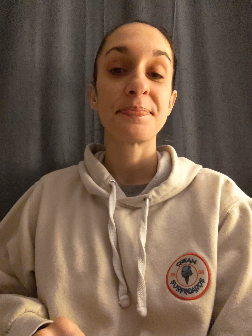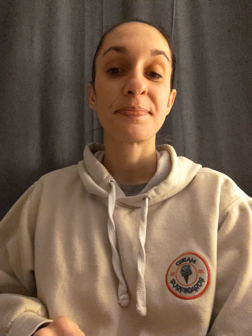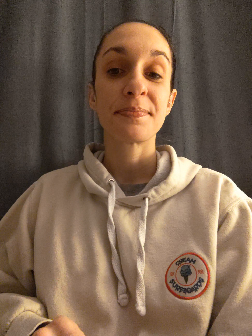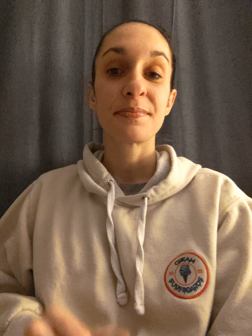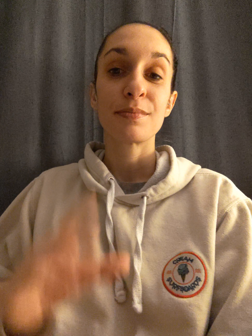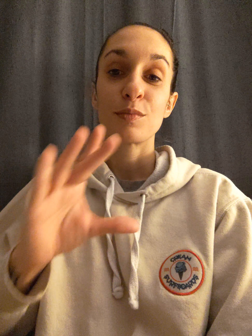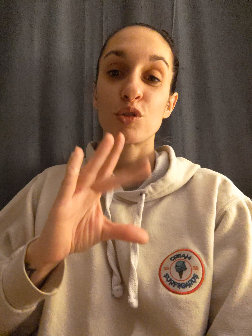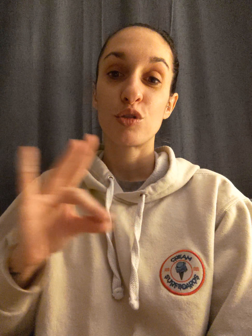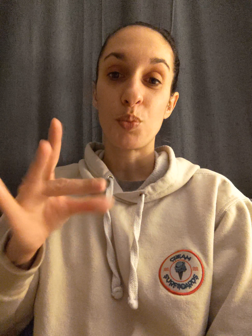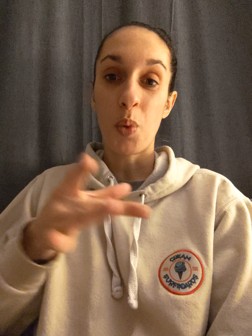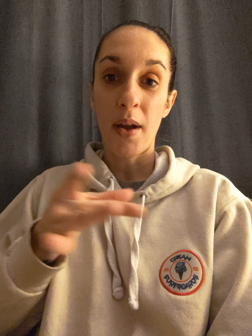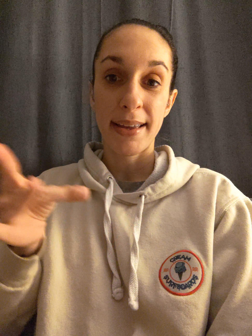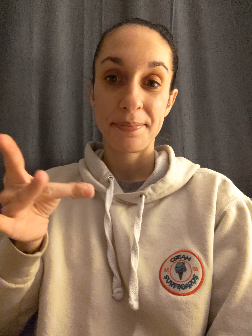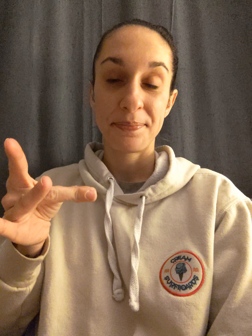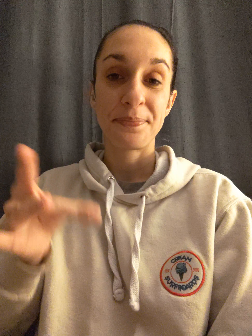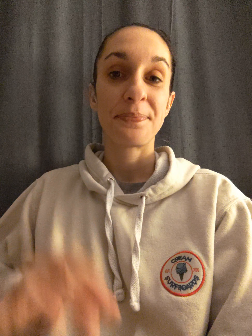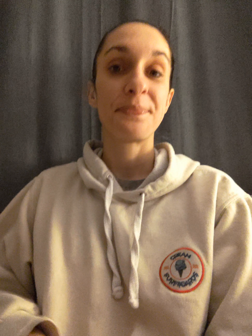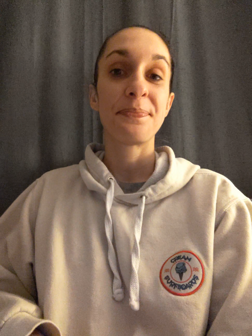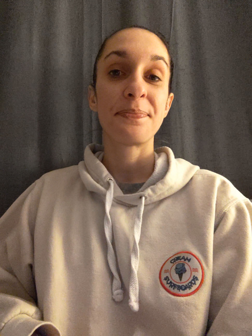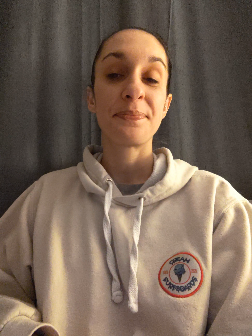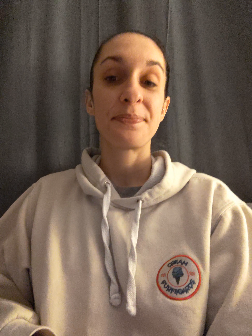story